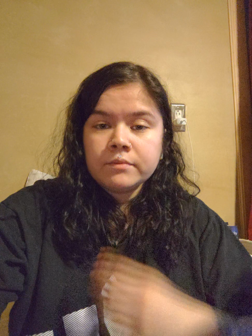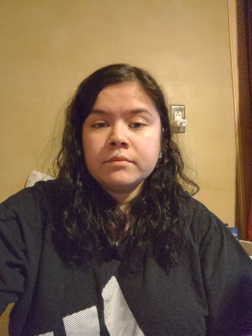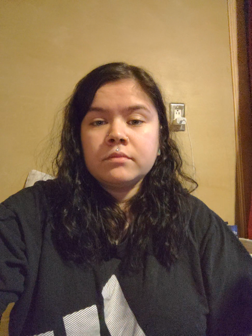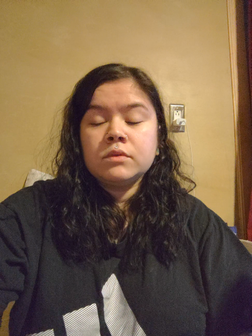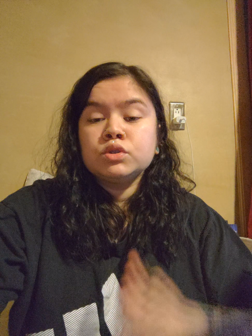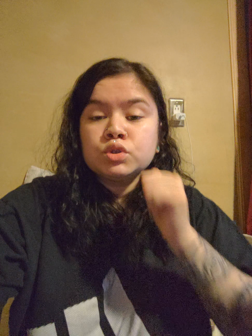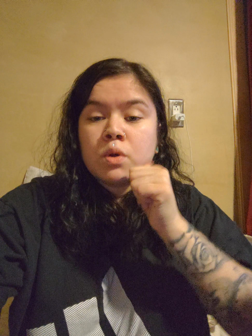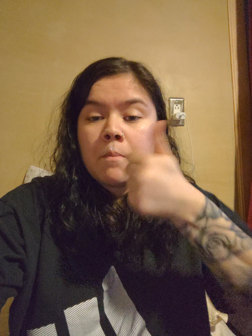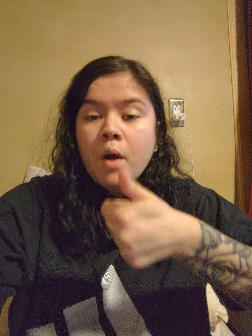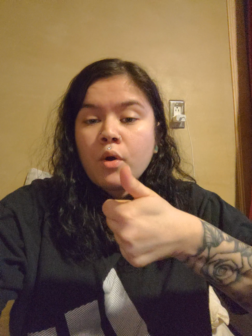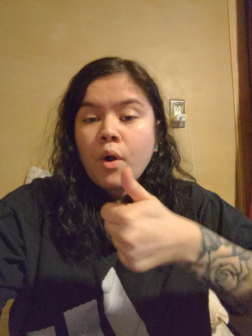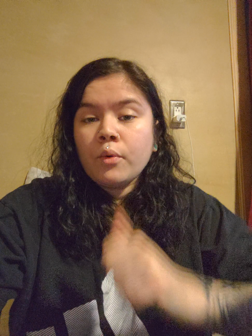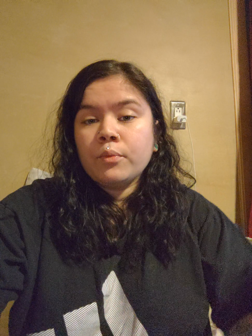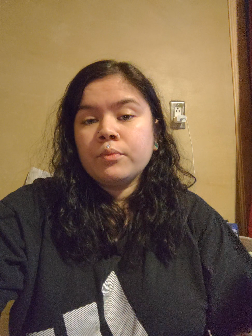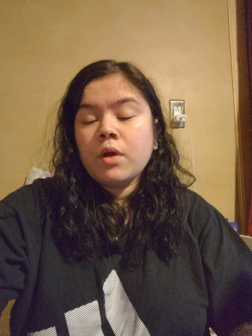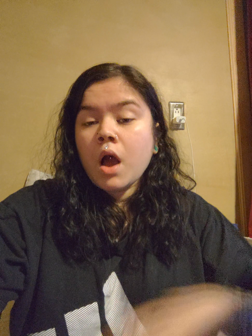tomorrow